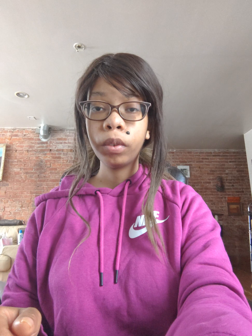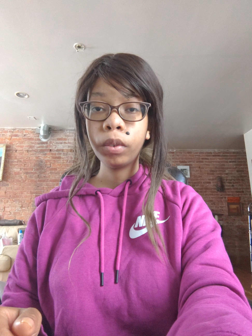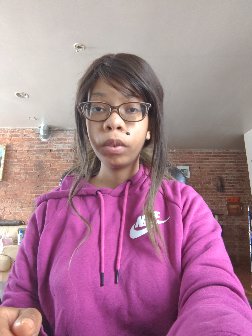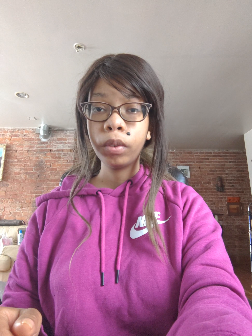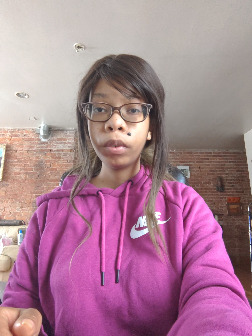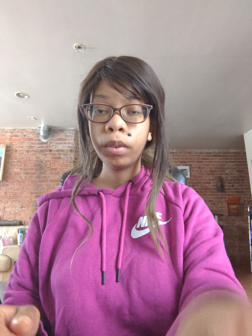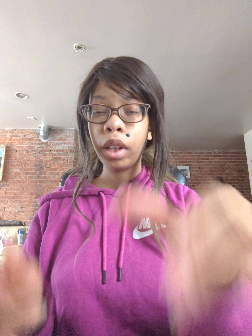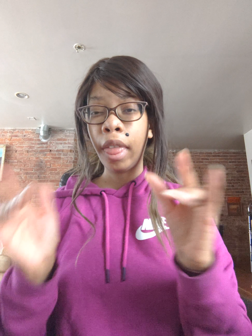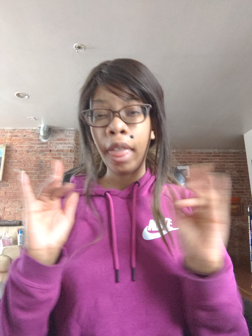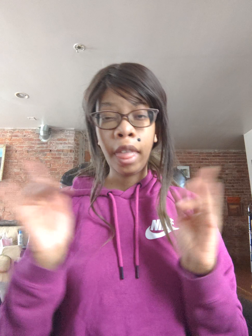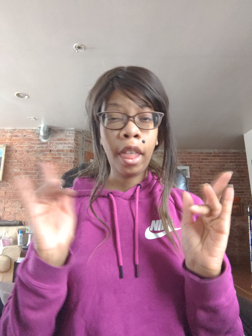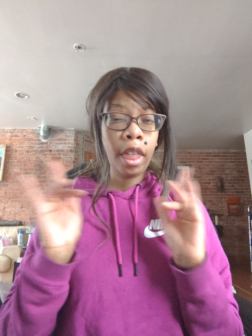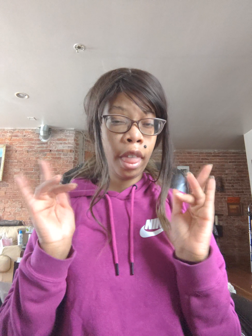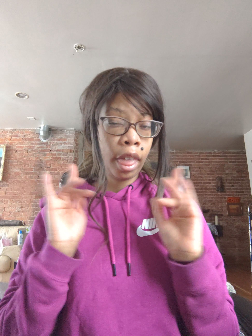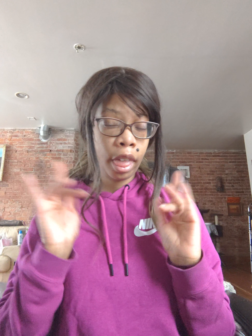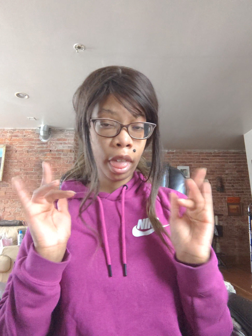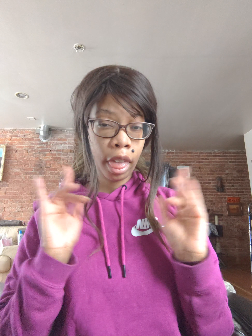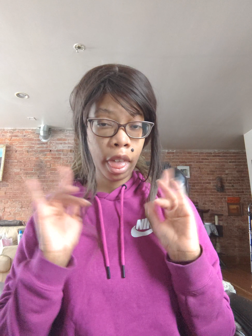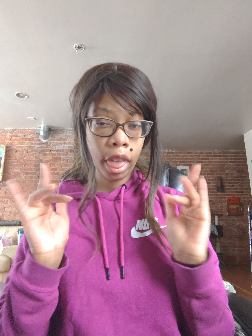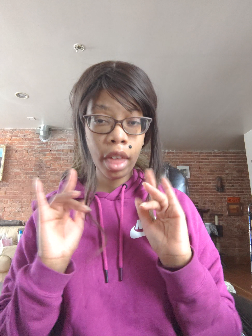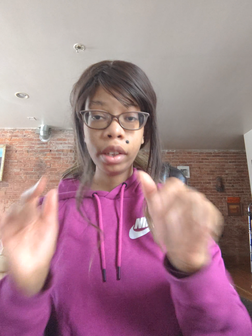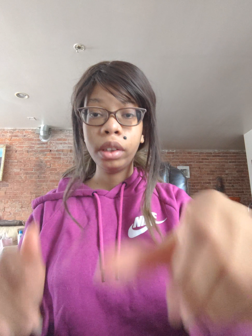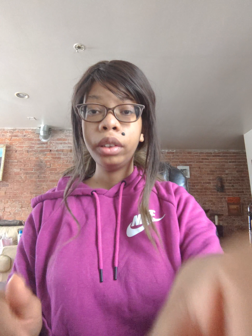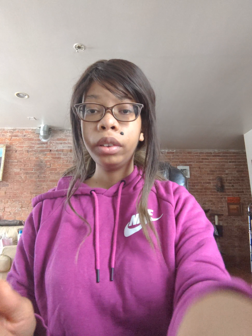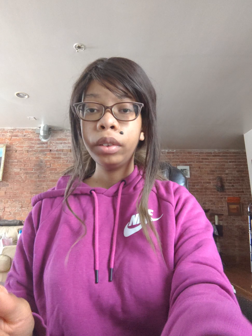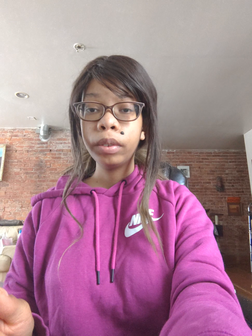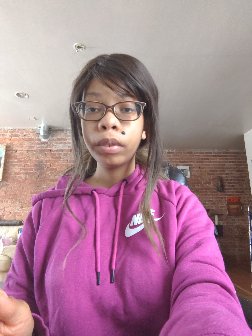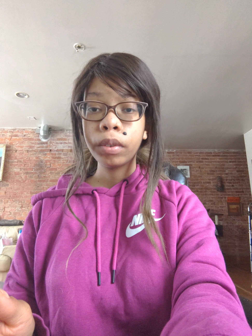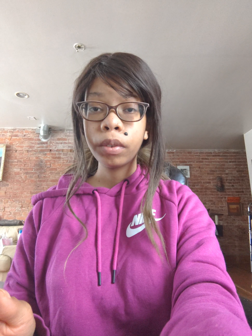yucky